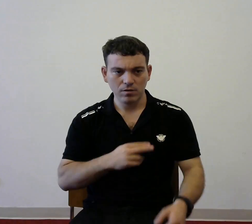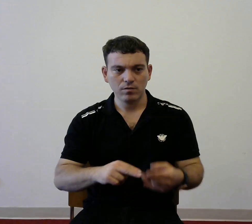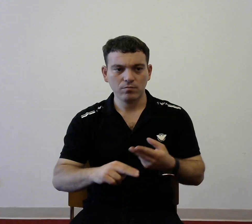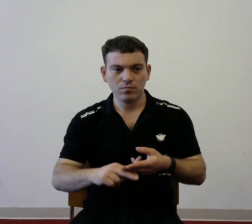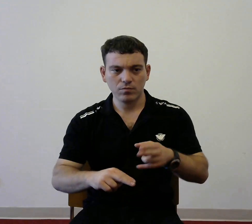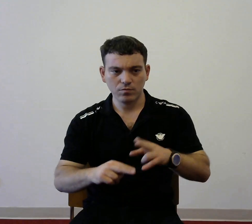bu